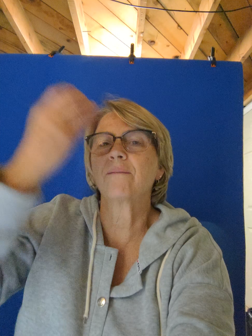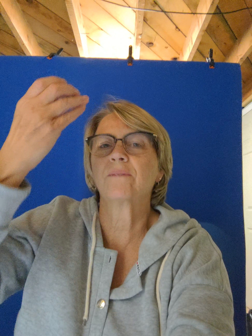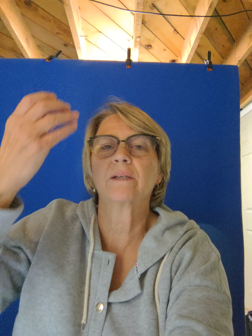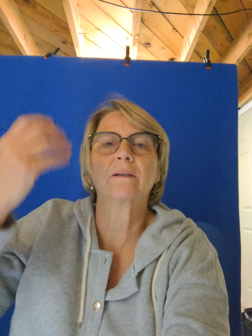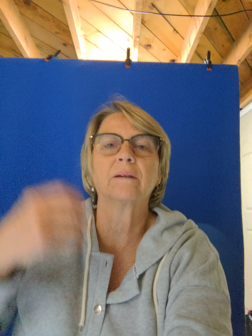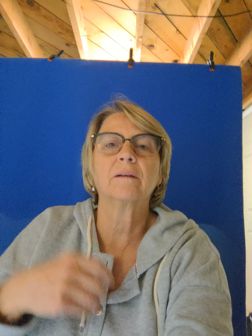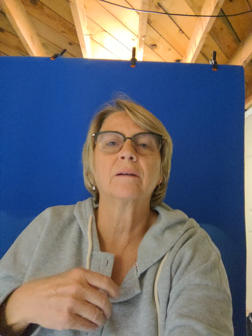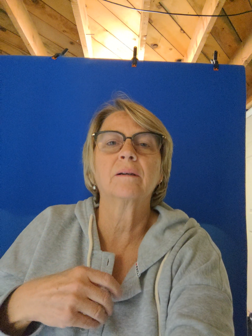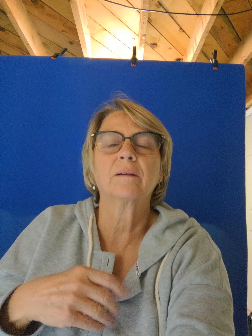giraffe